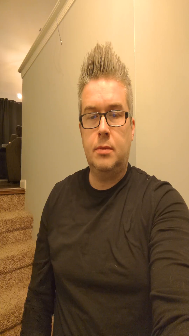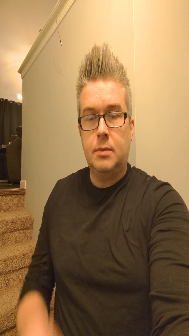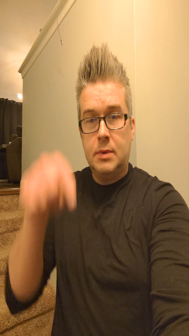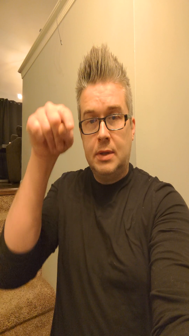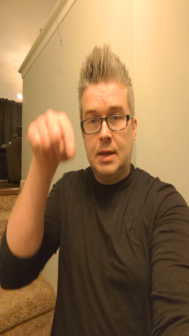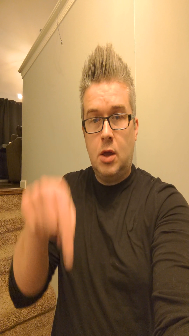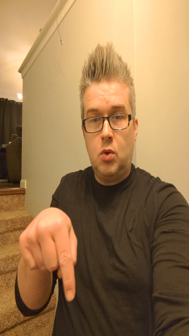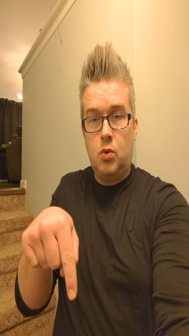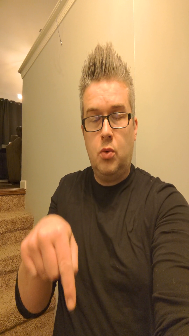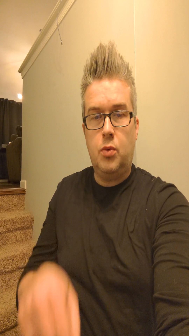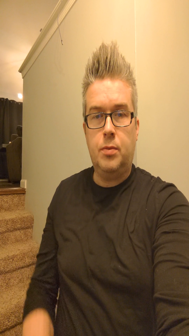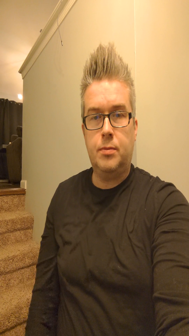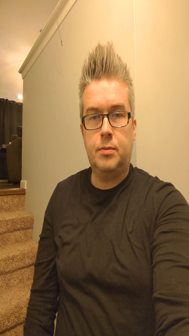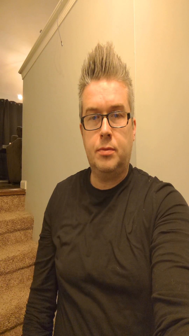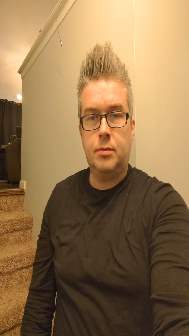down